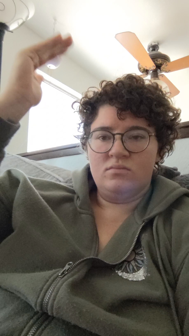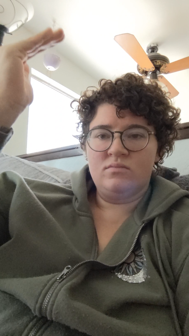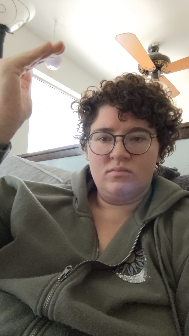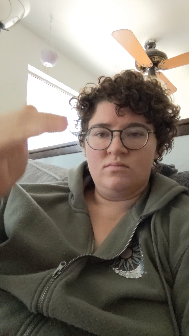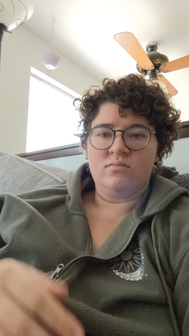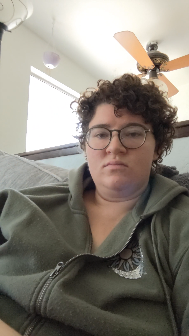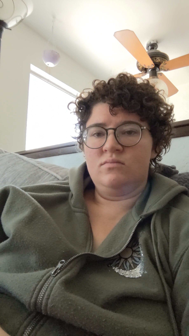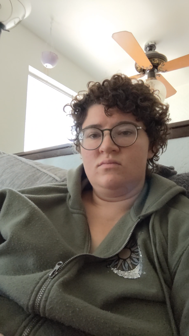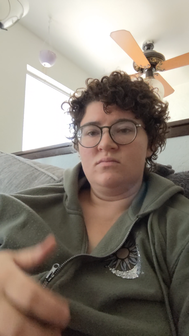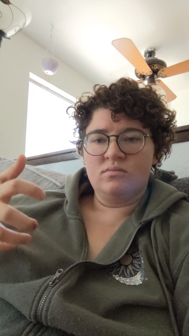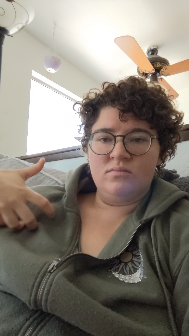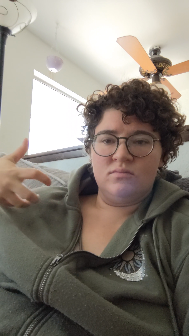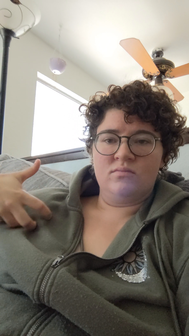monkey